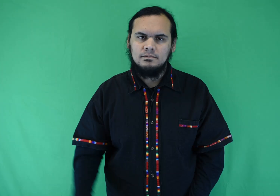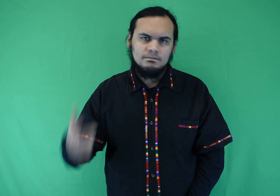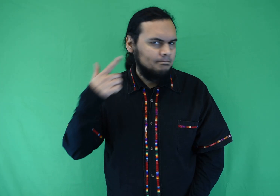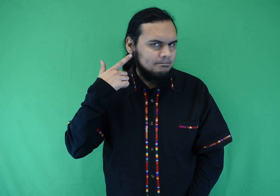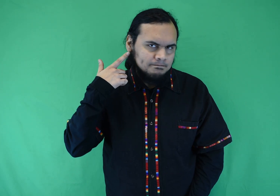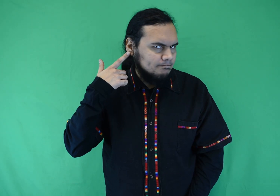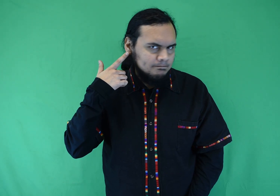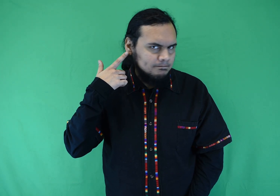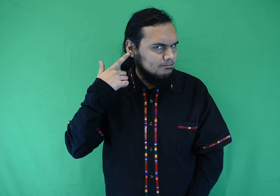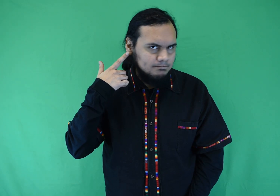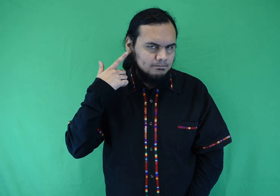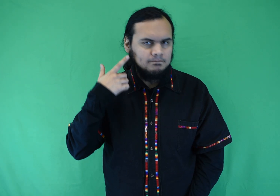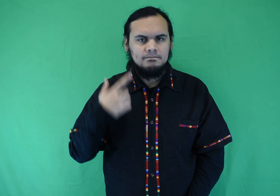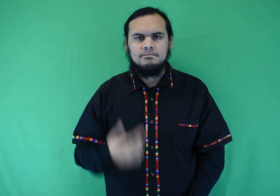no escuchar